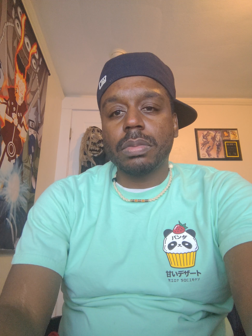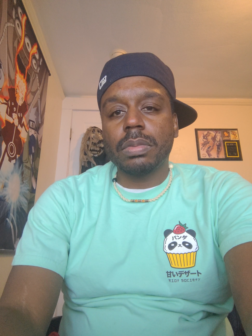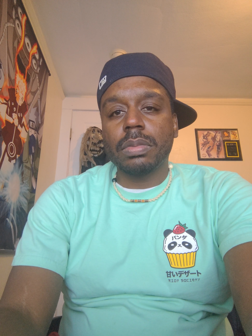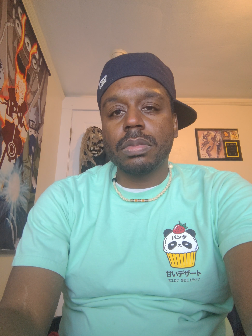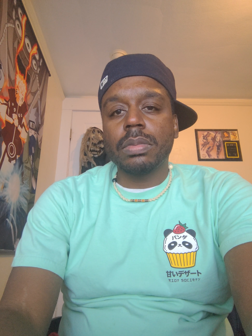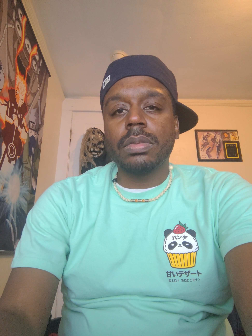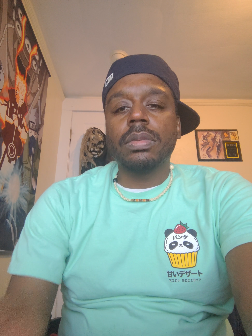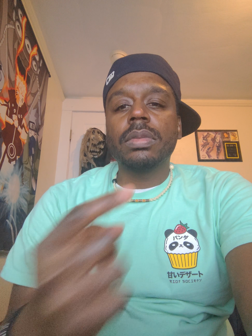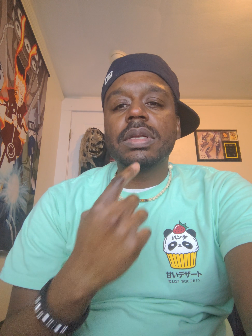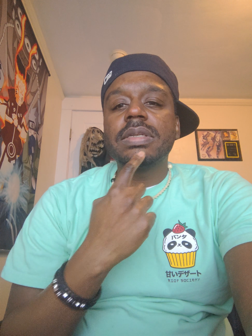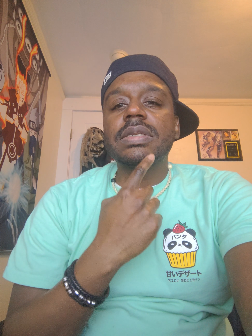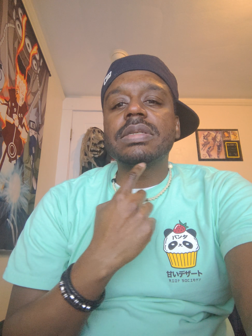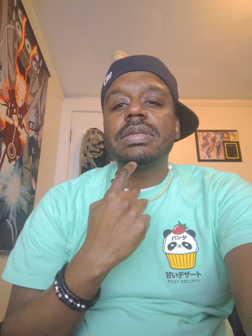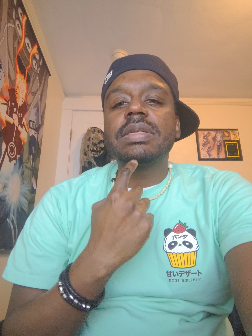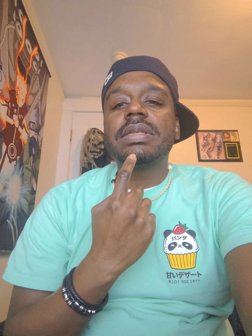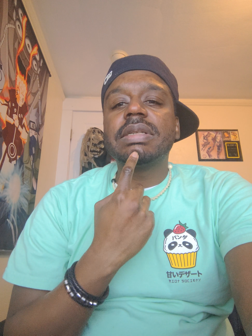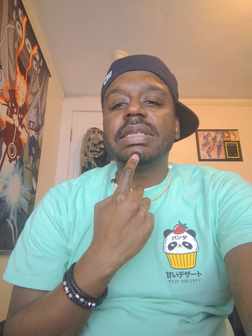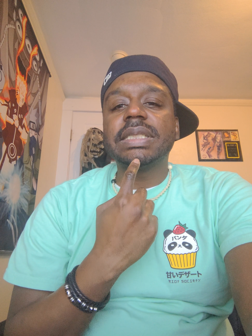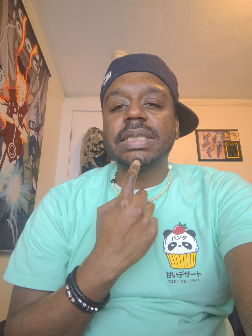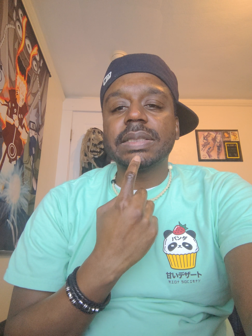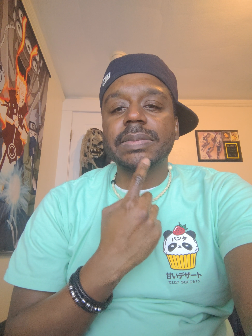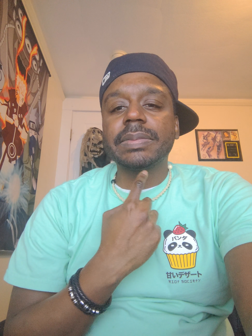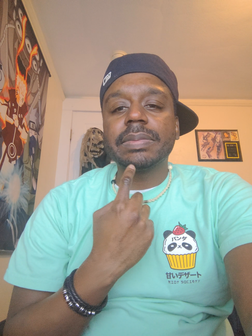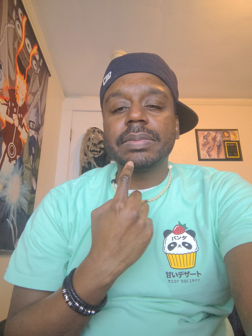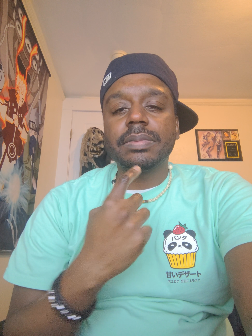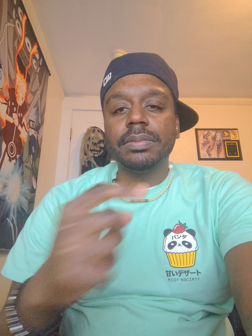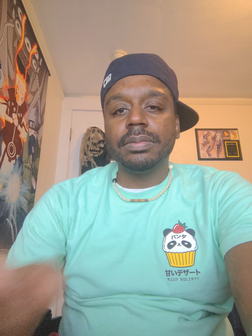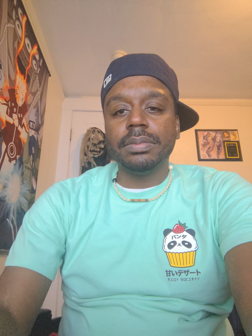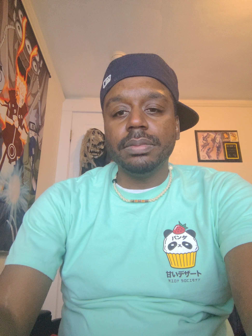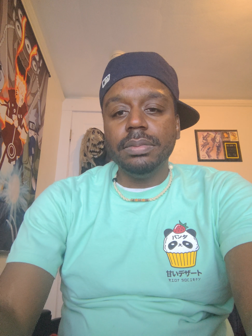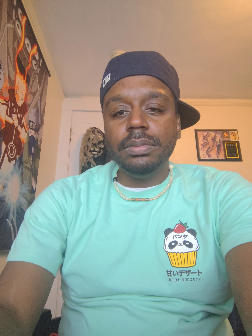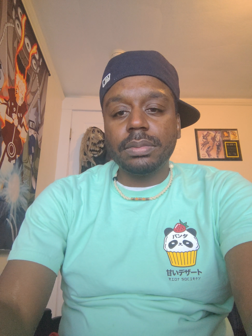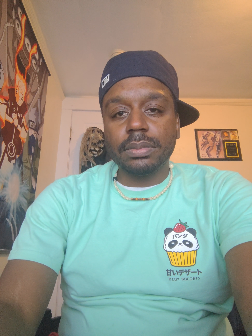chin